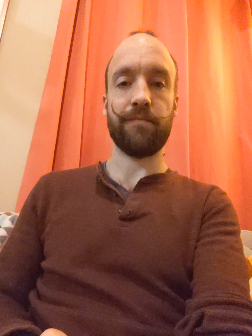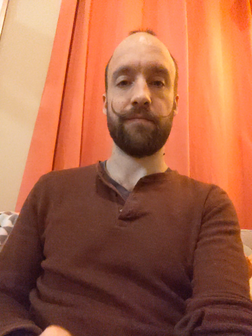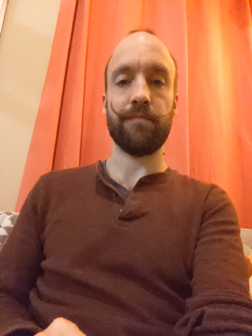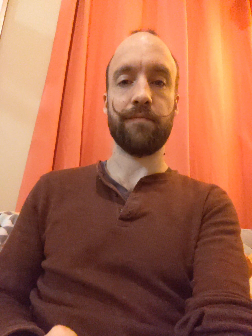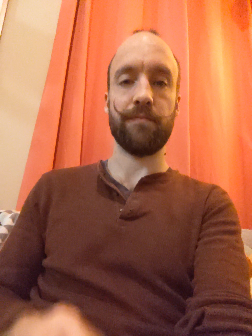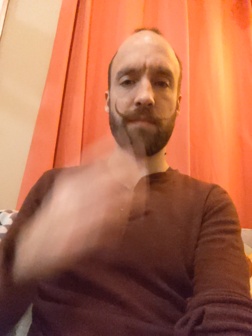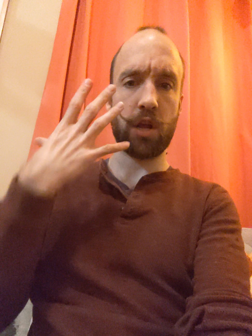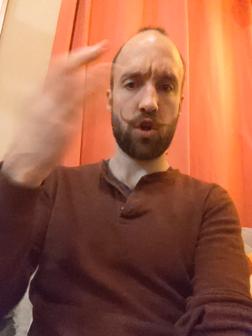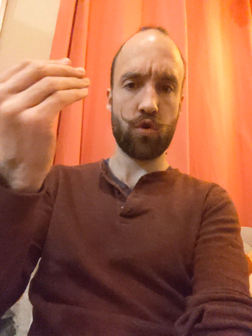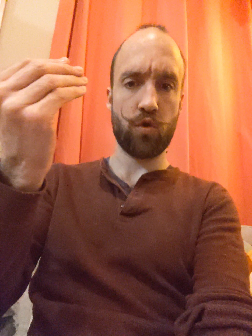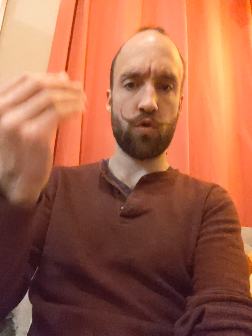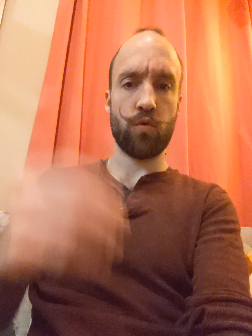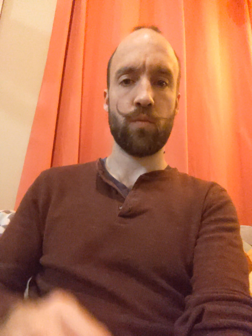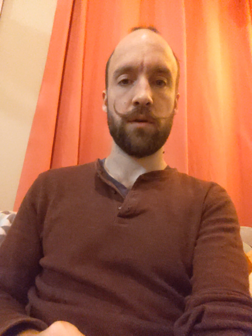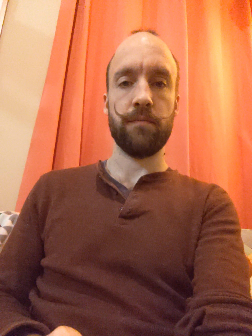go